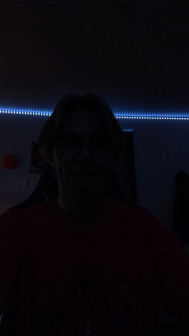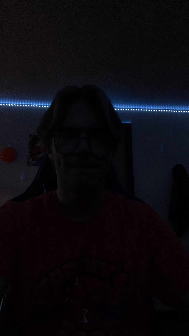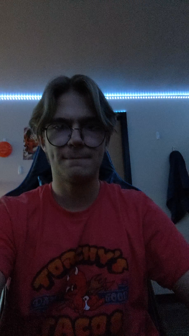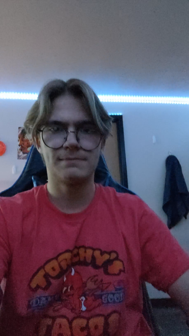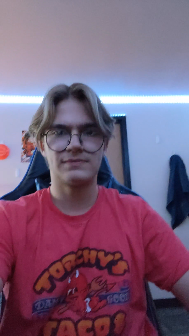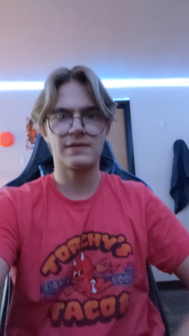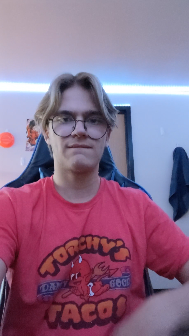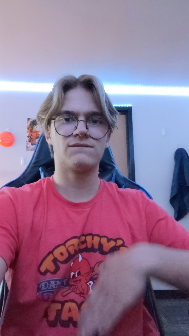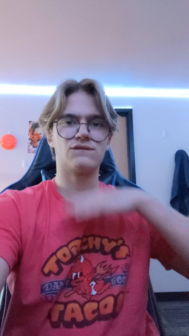full